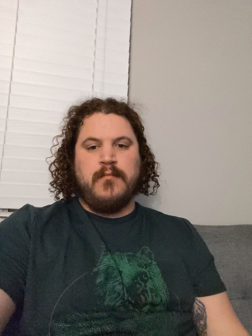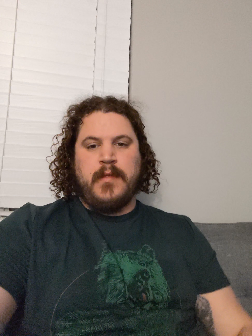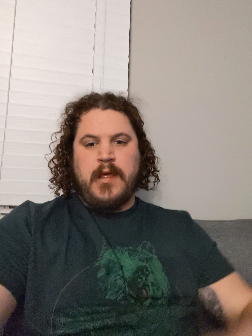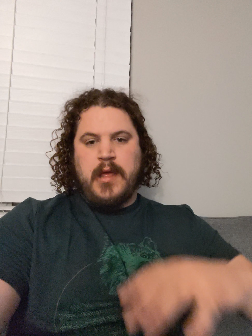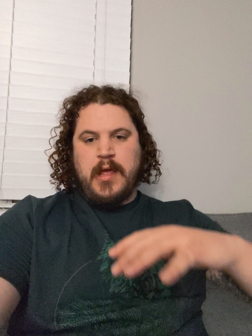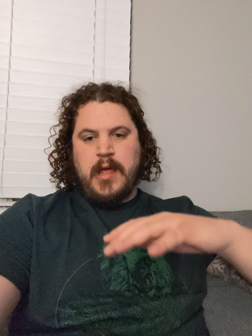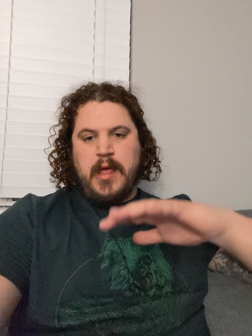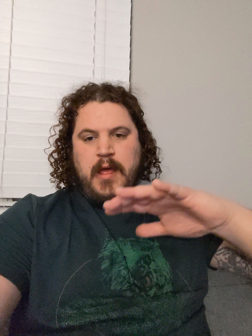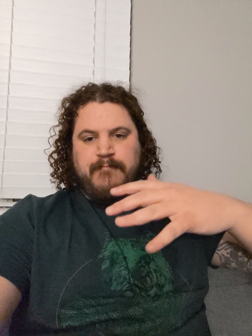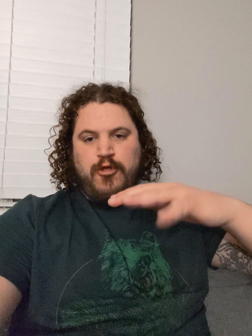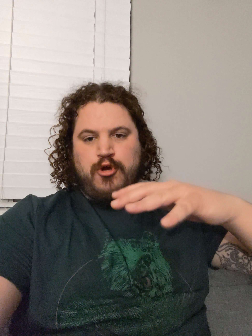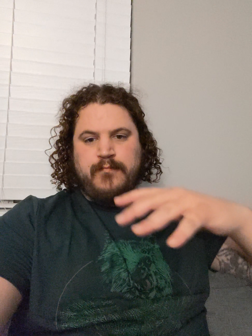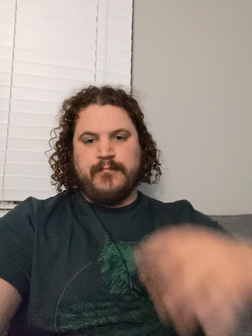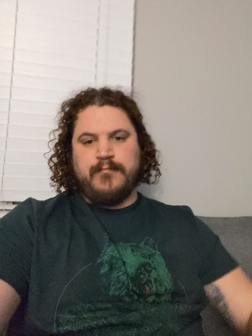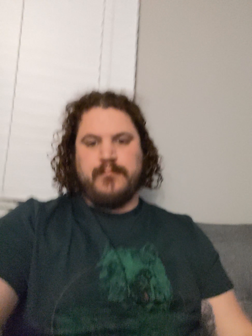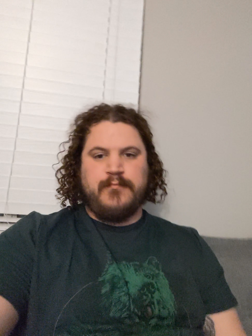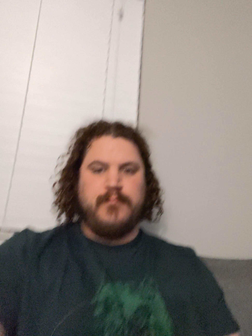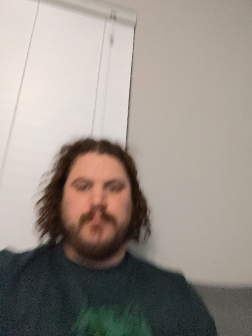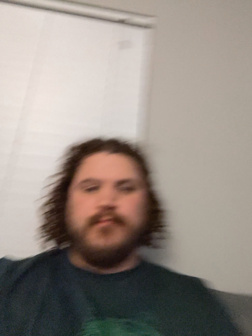helicopter